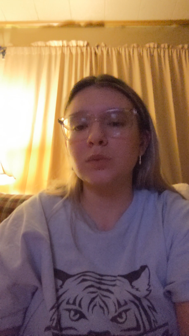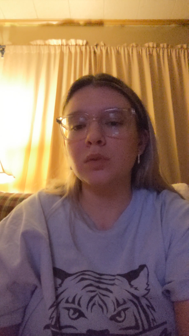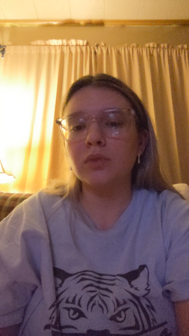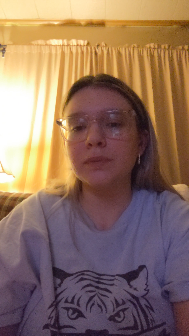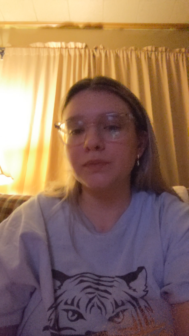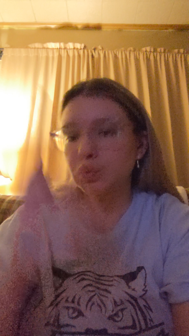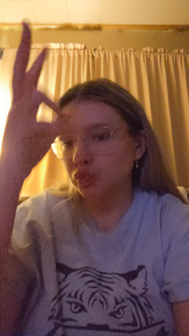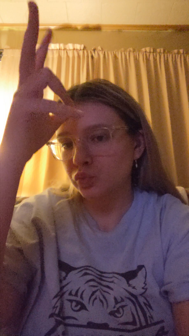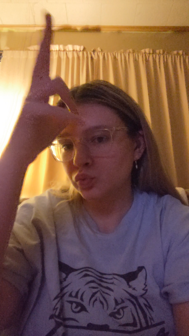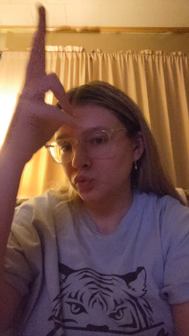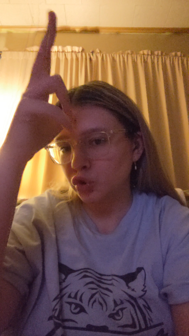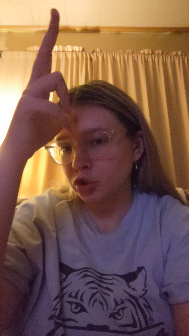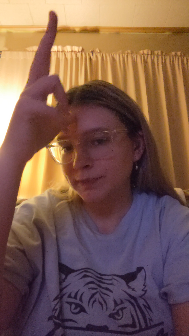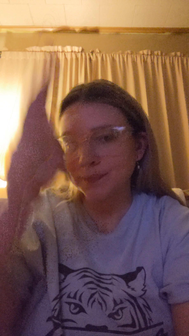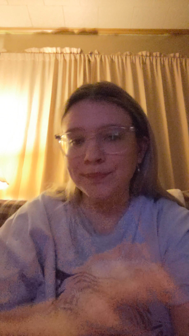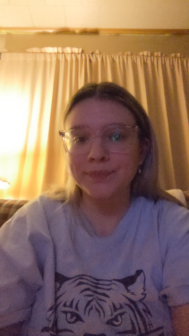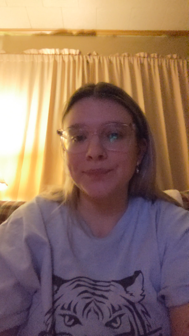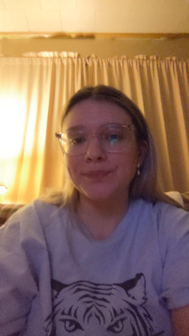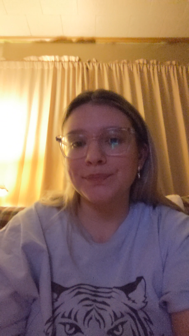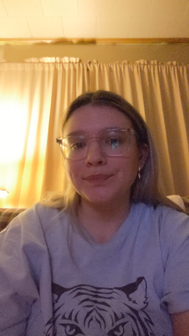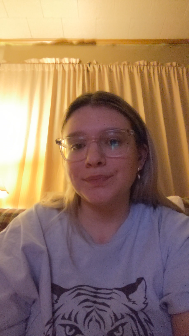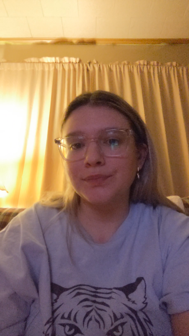rooster